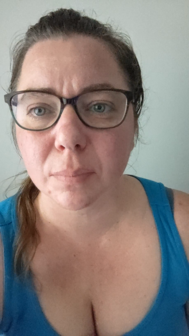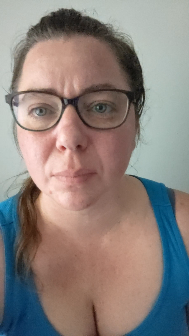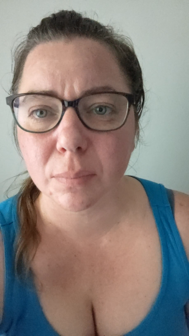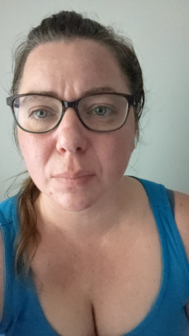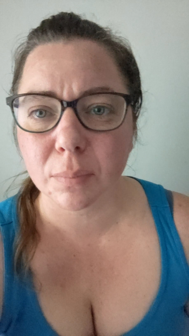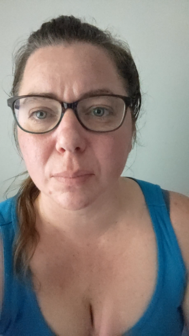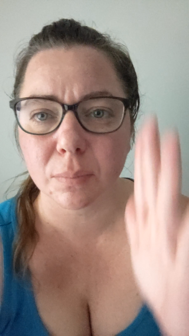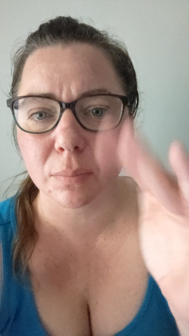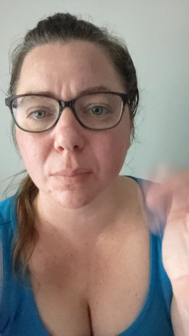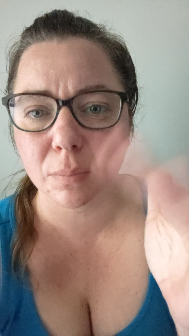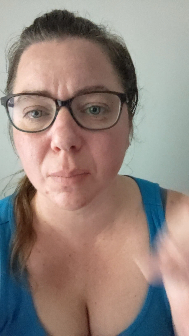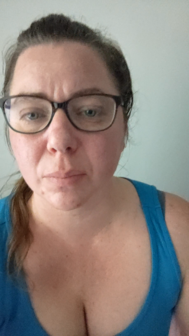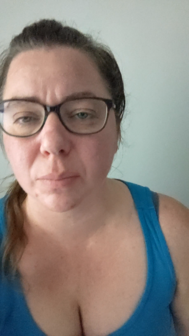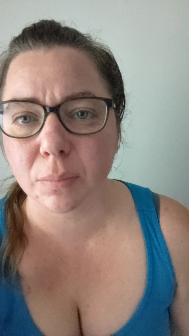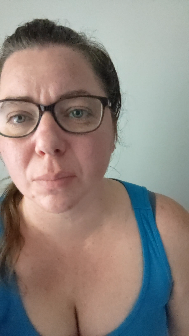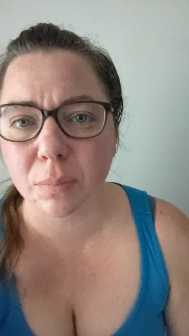downtown